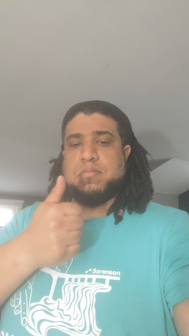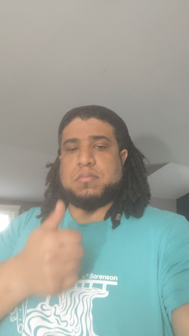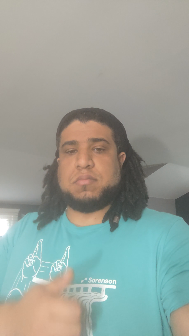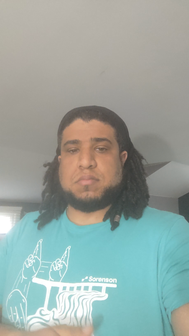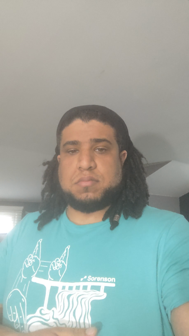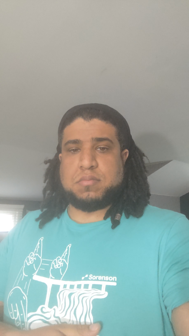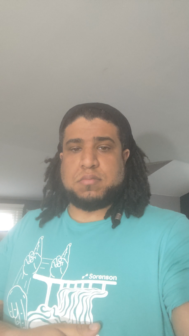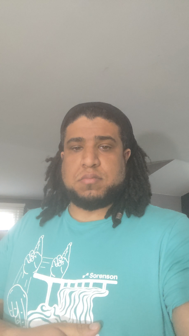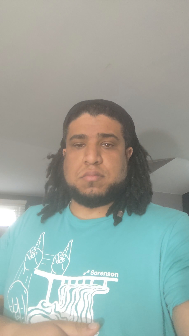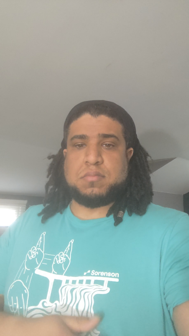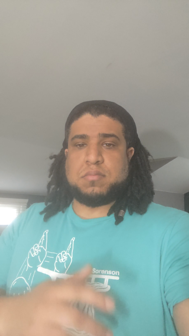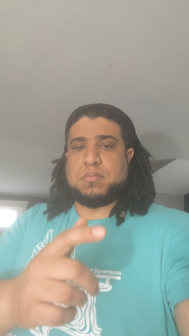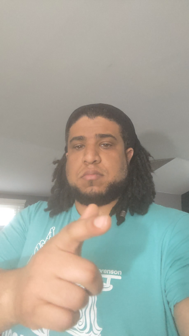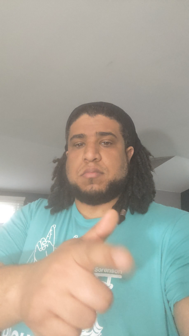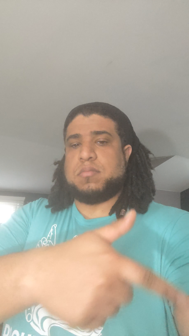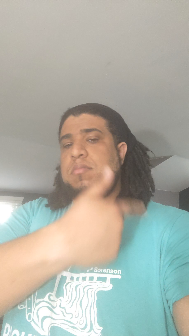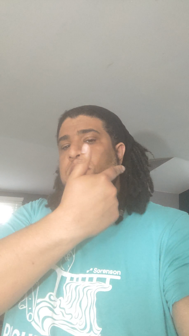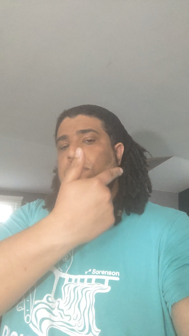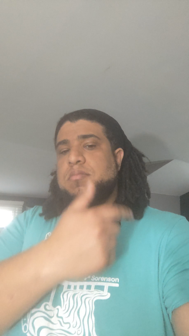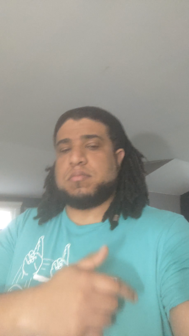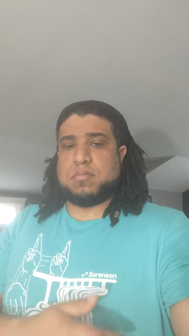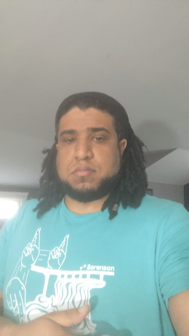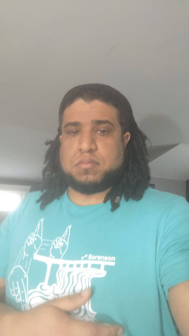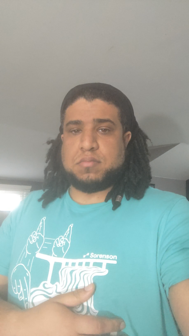long